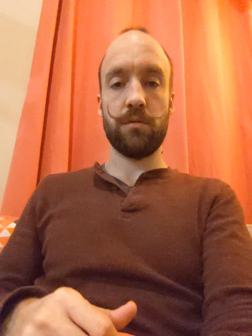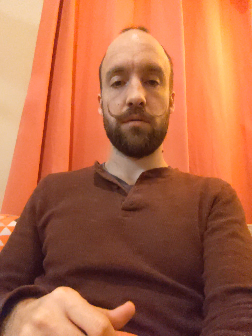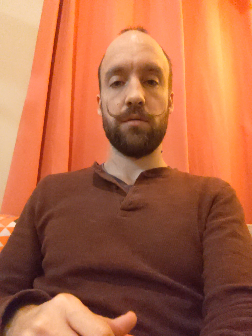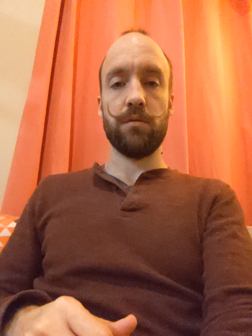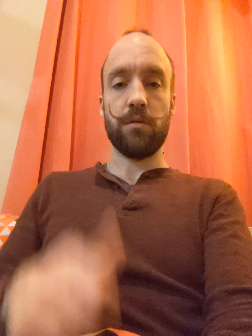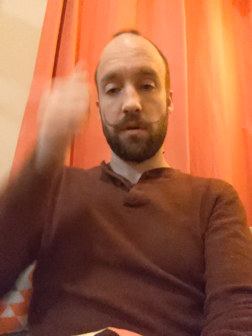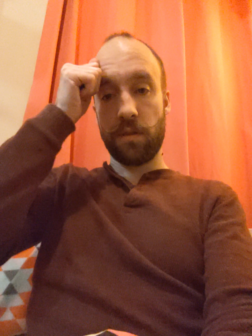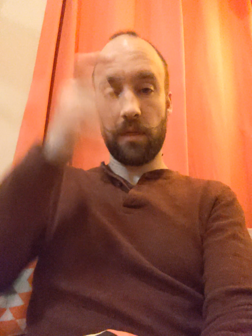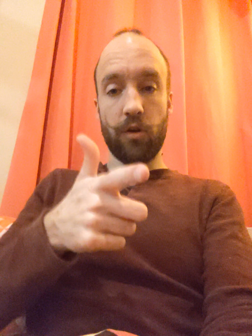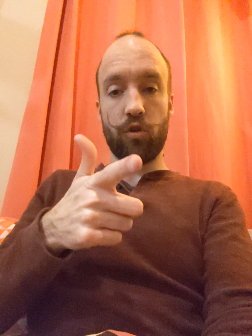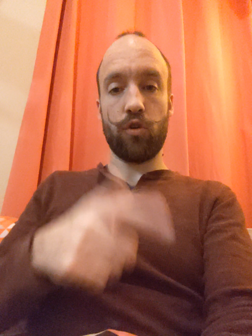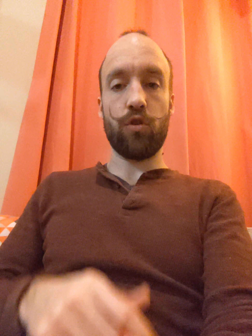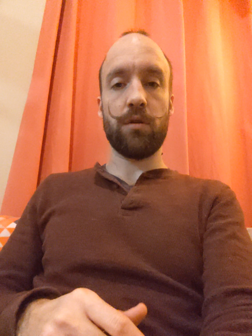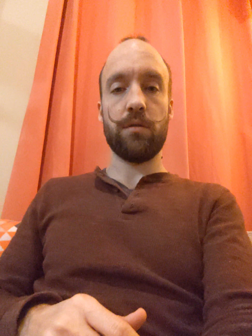brother